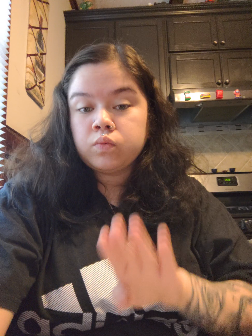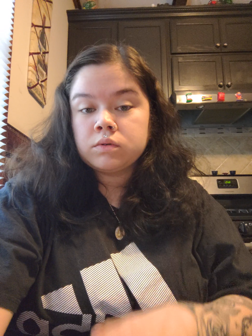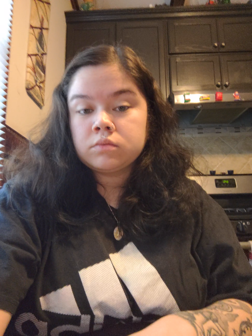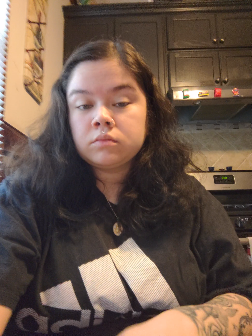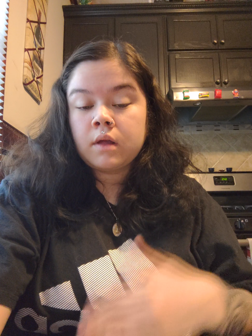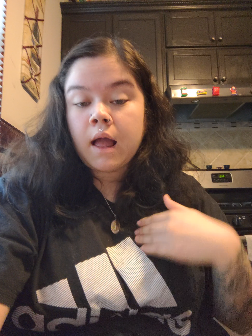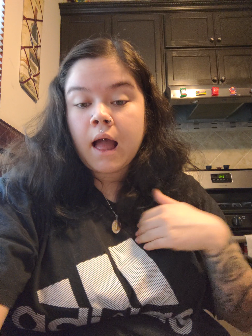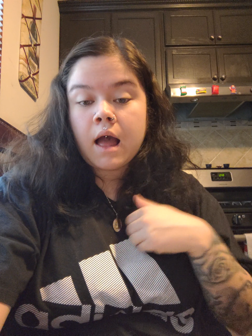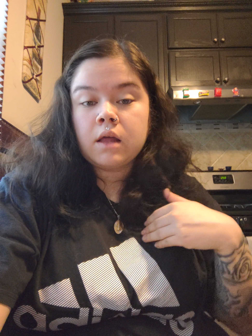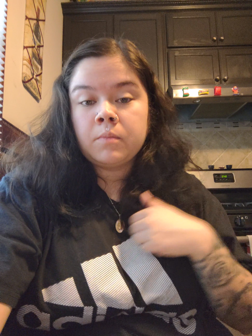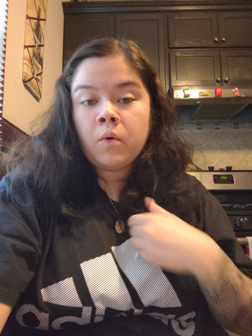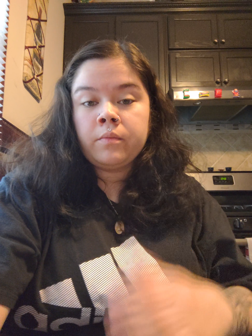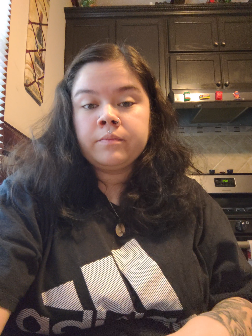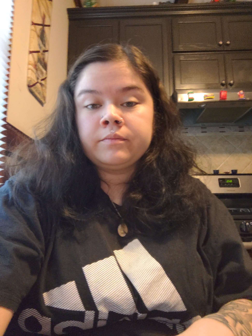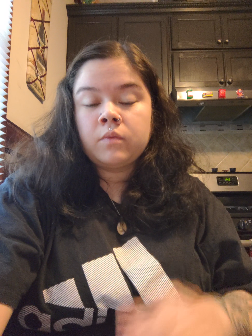animal